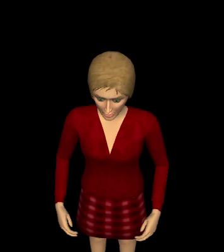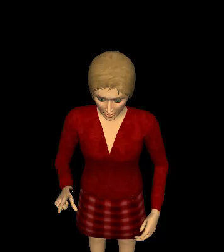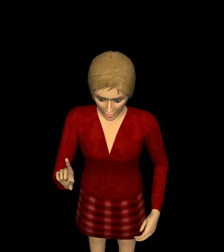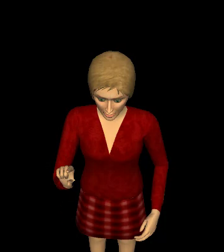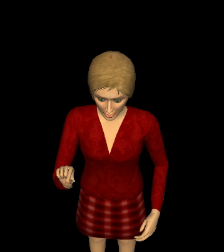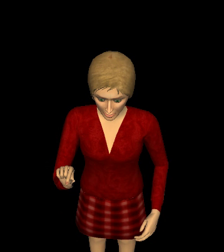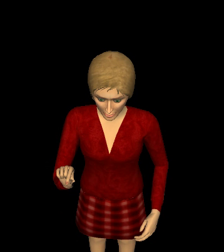20